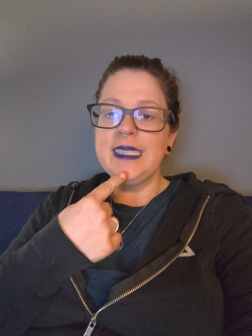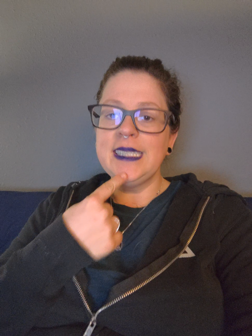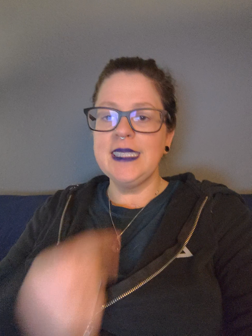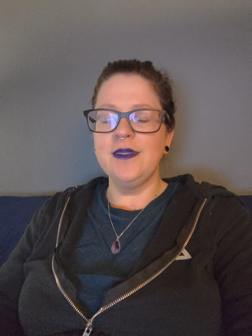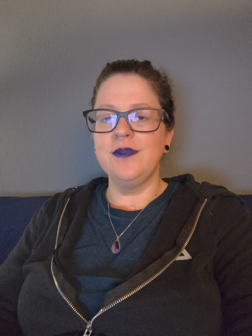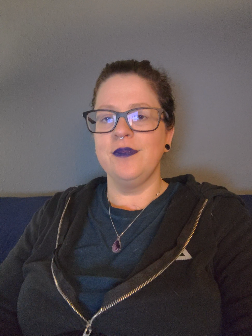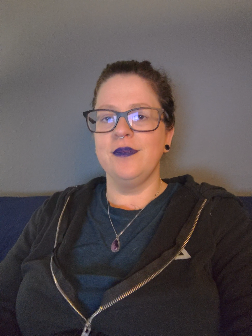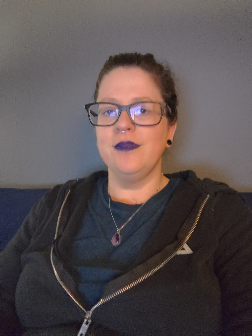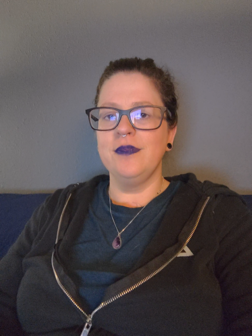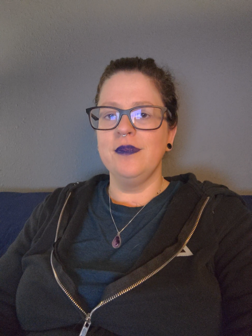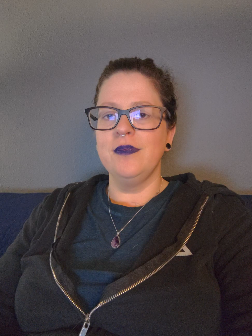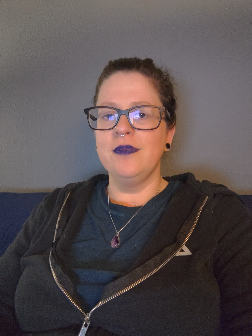say